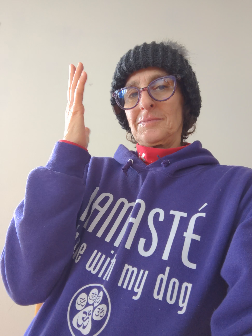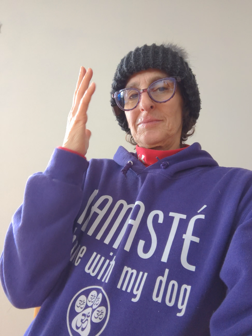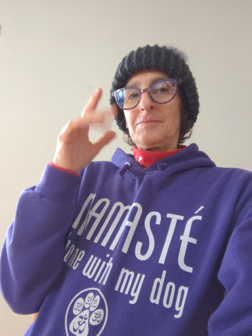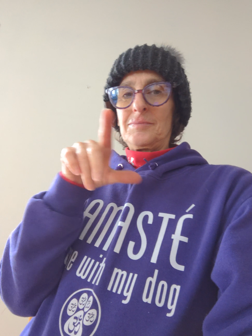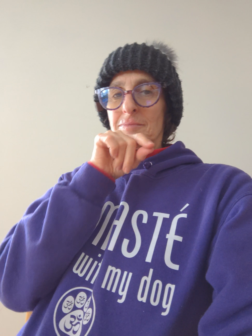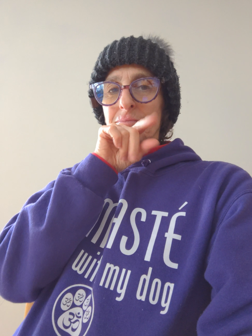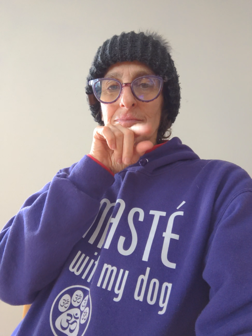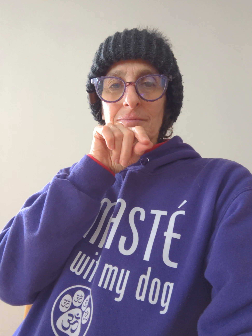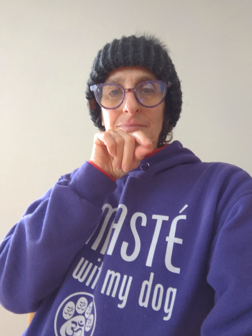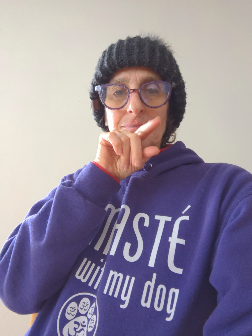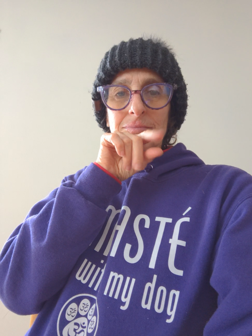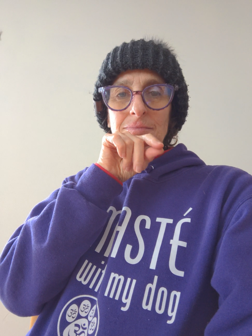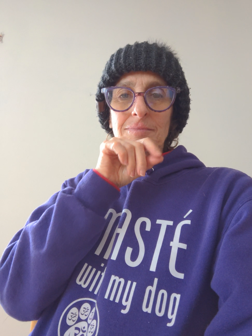bird